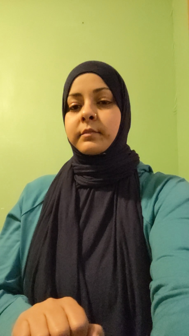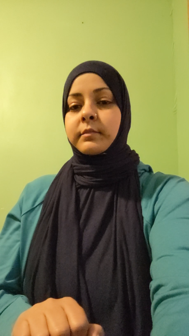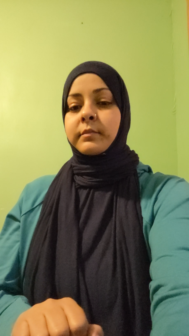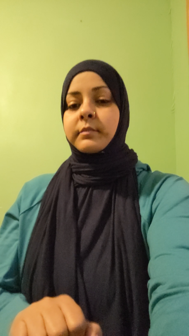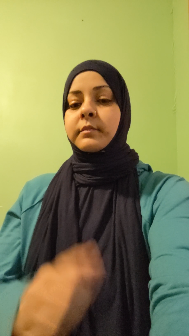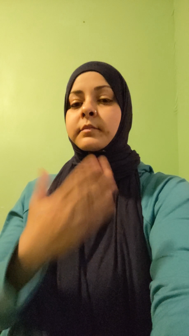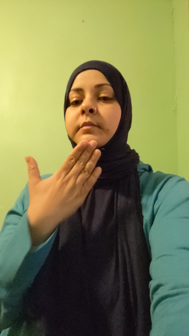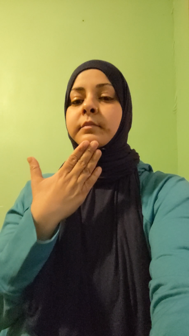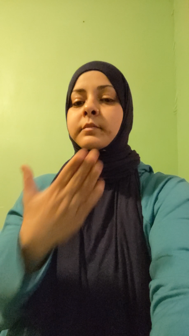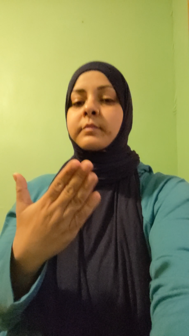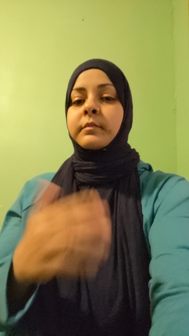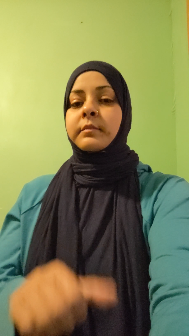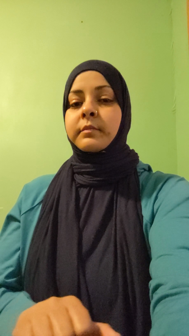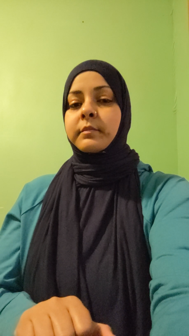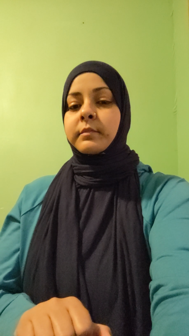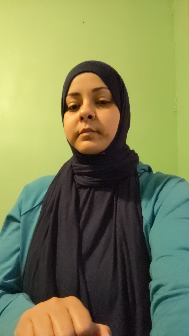good